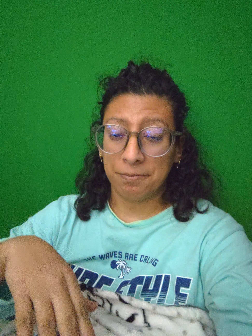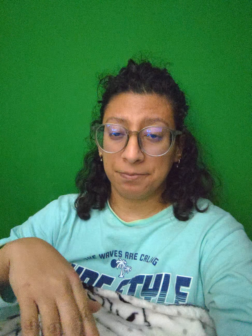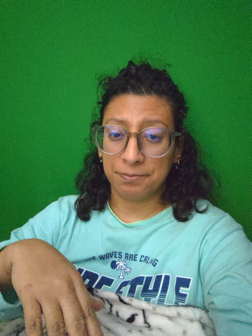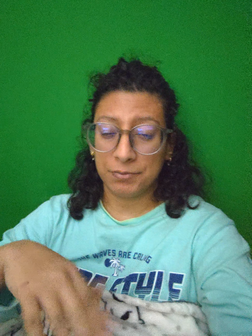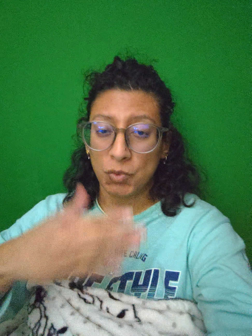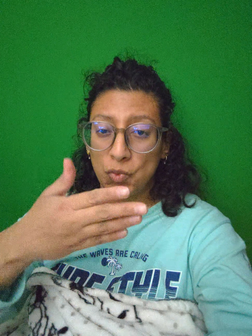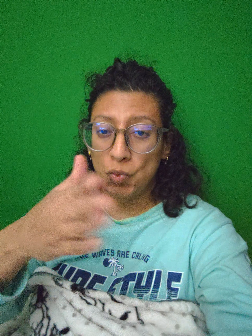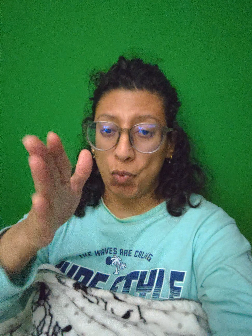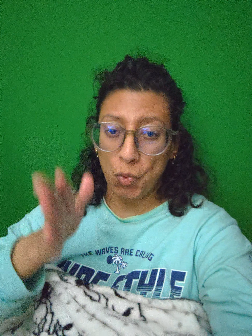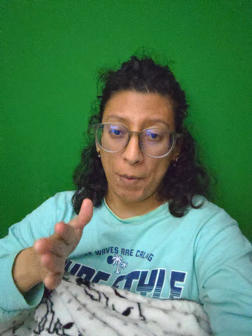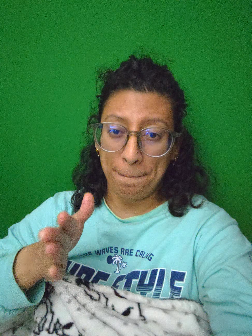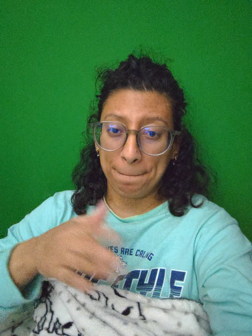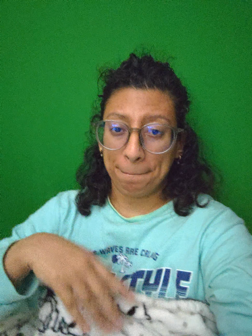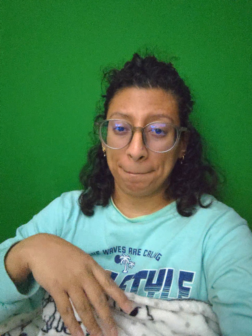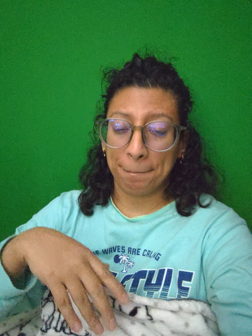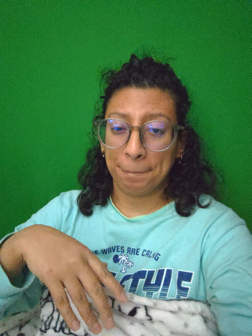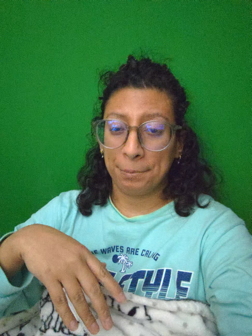room